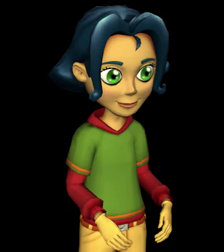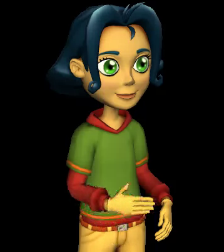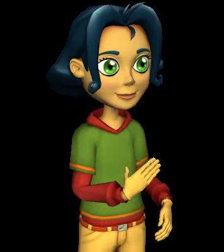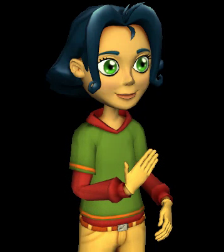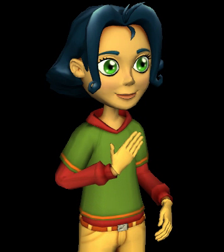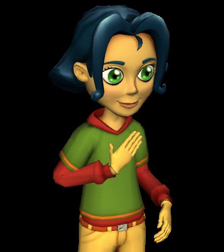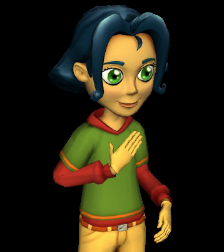لي